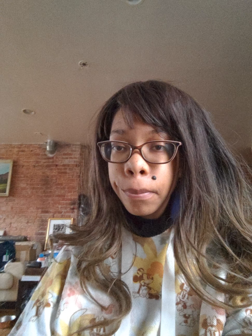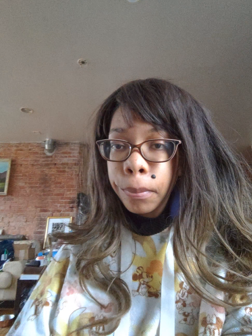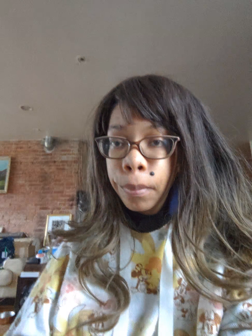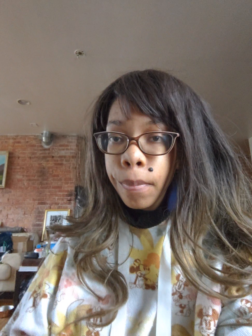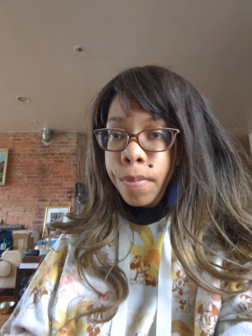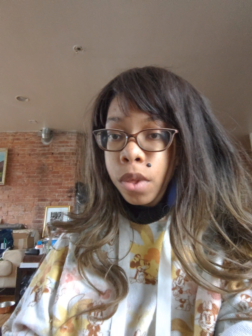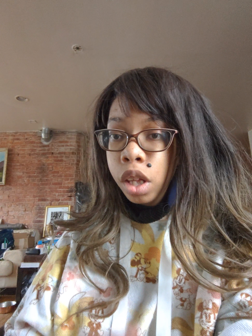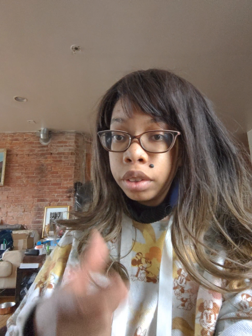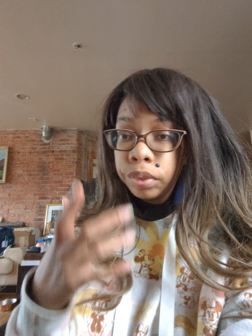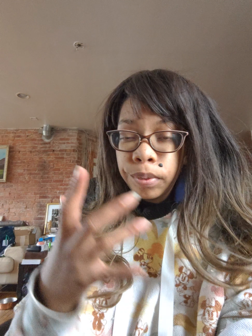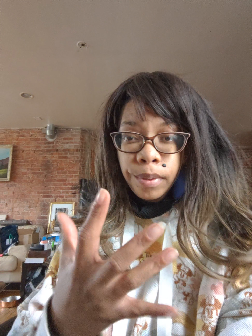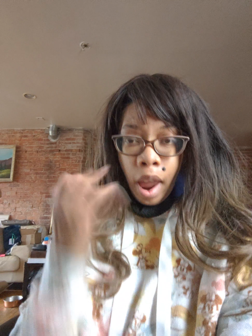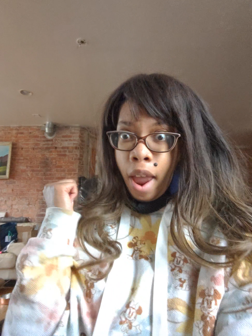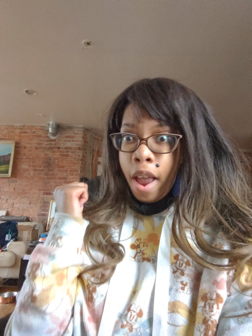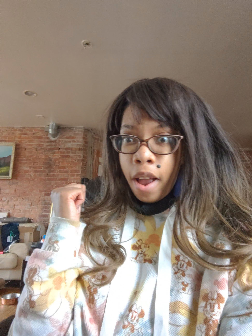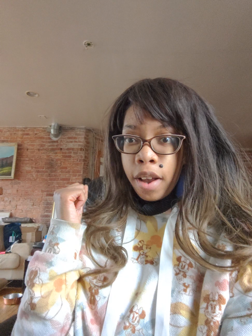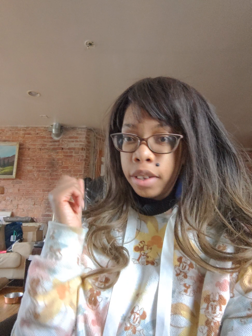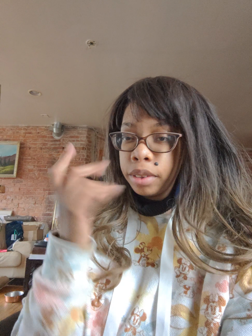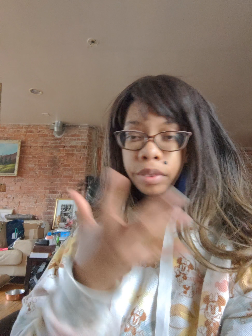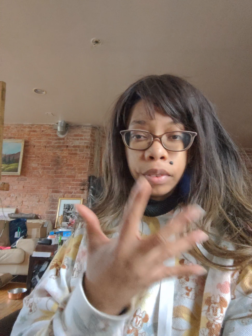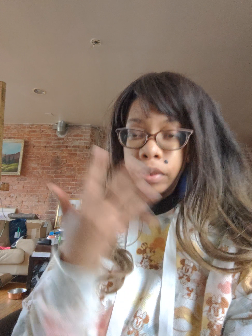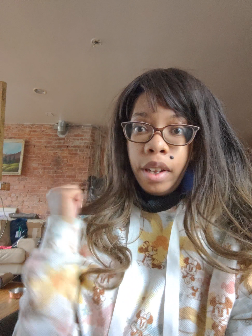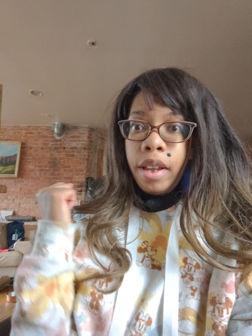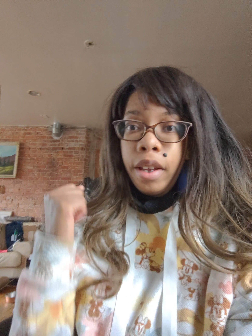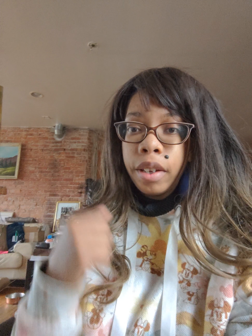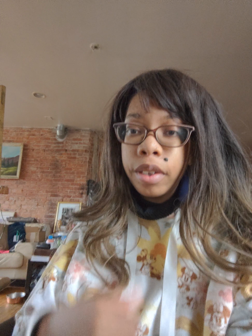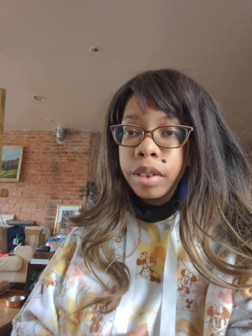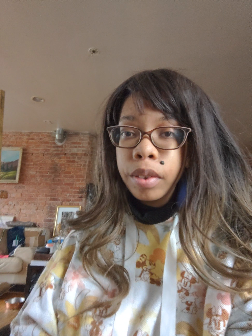fast